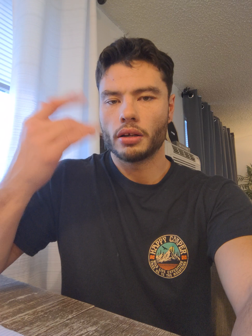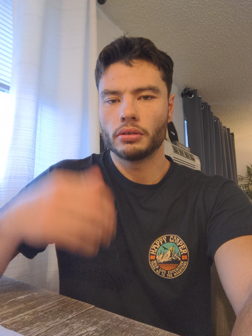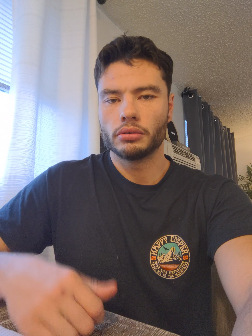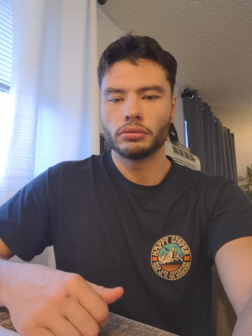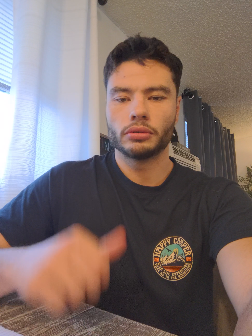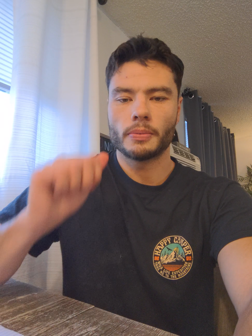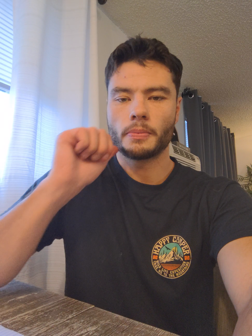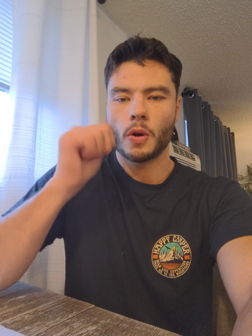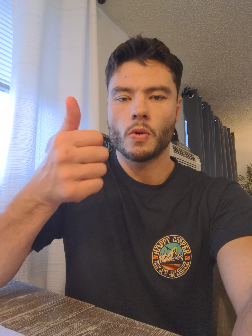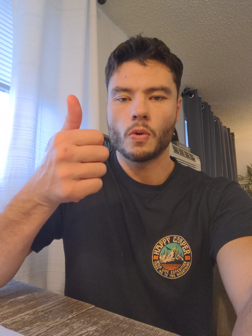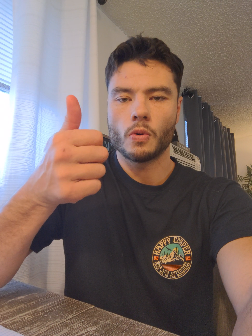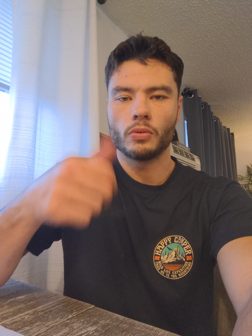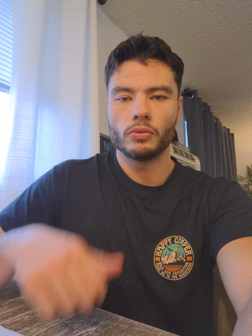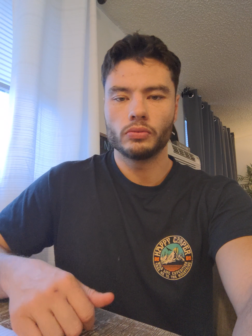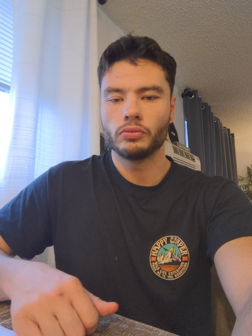tomorrow